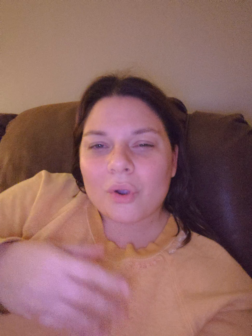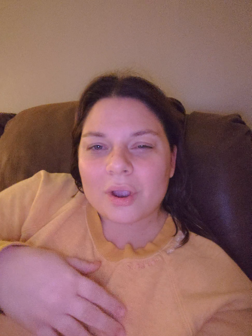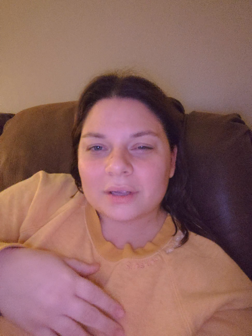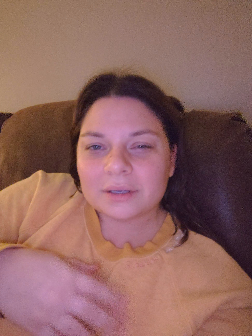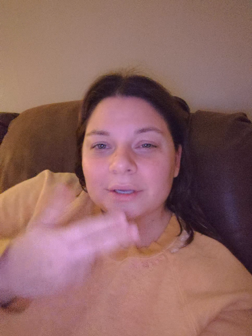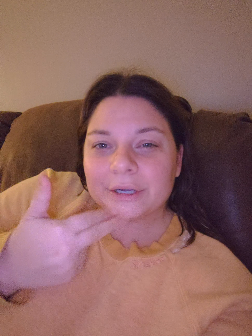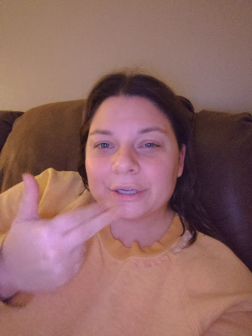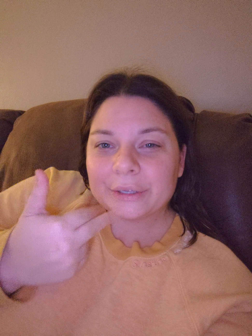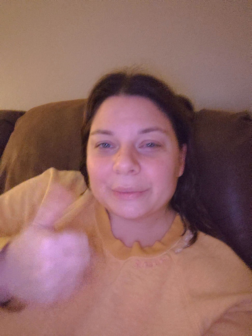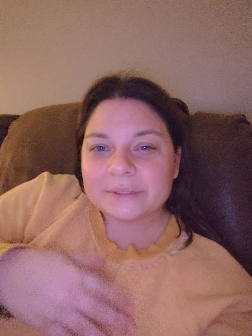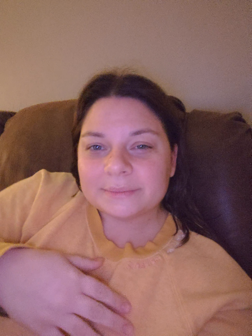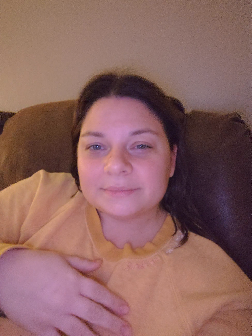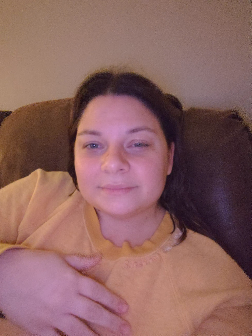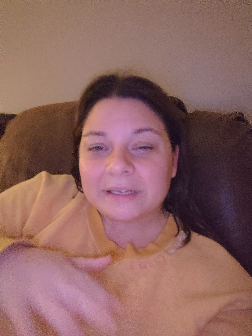cute